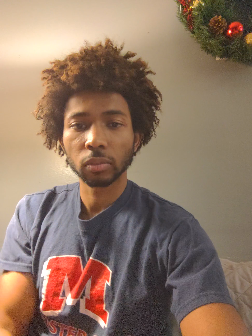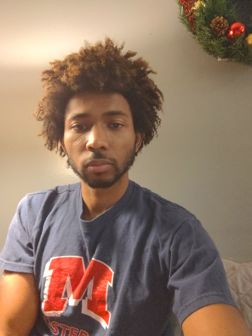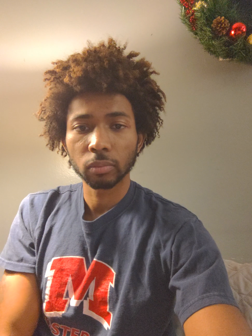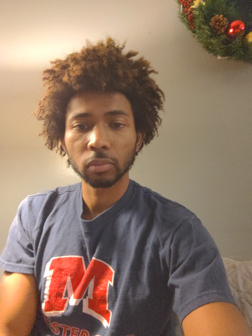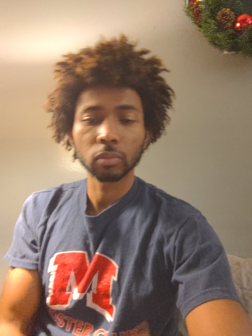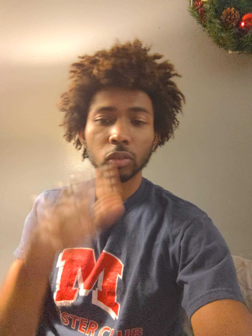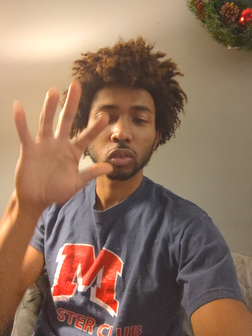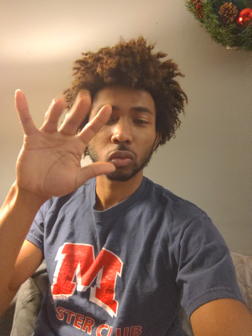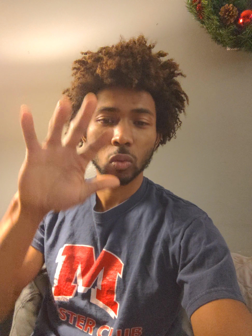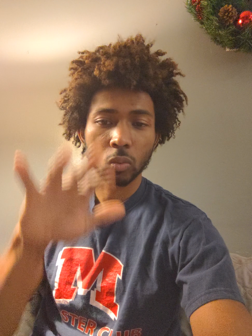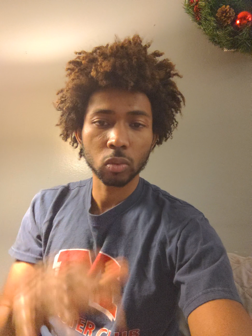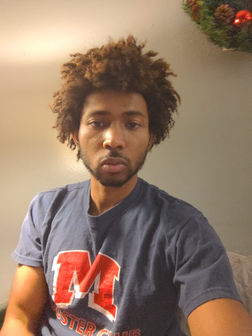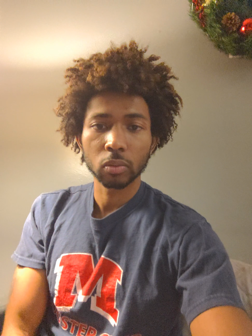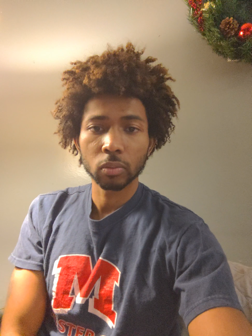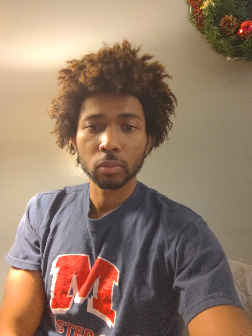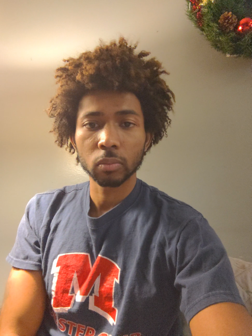snow